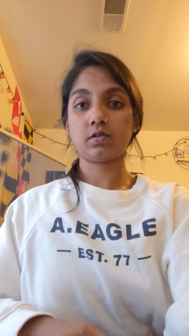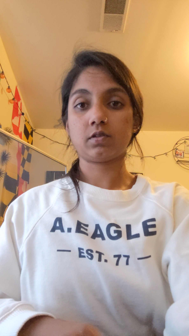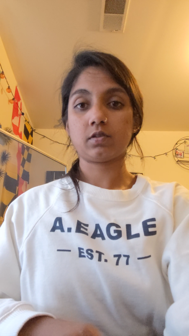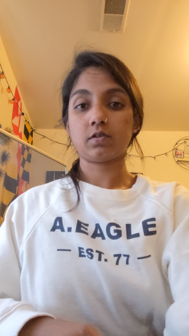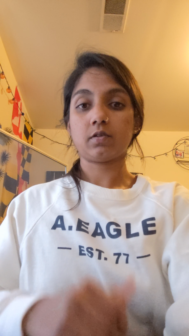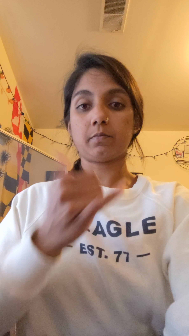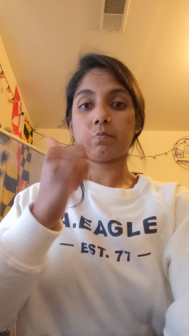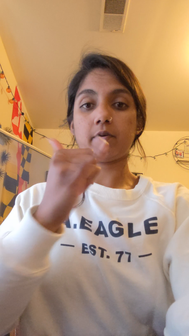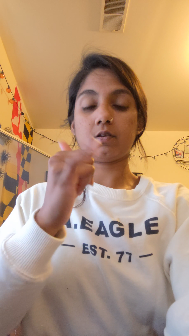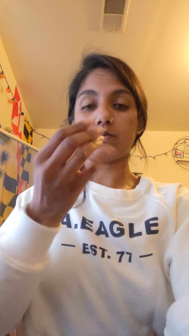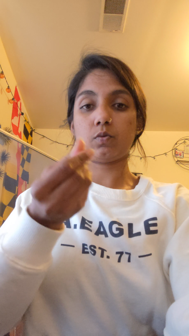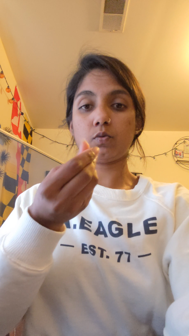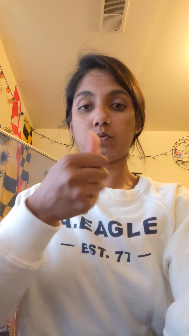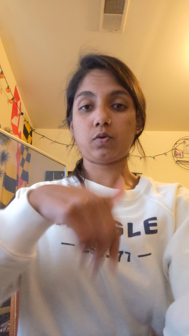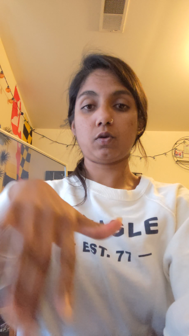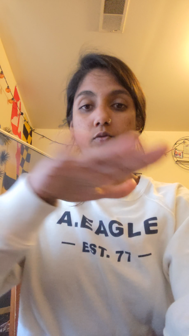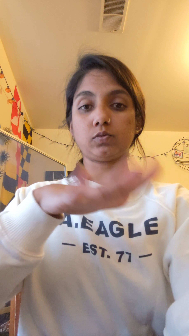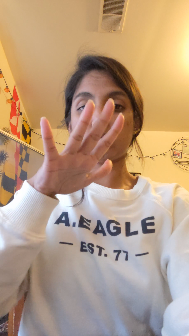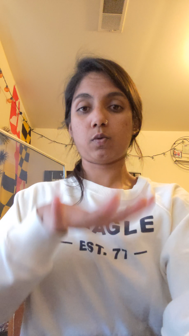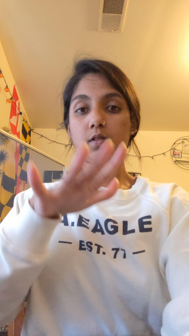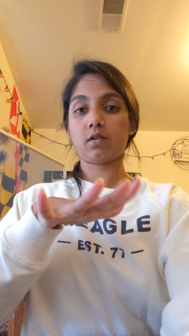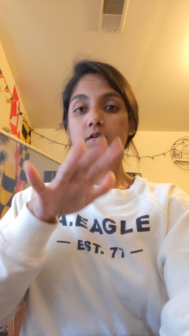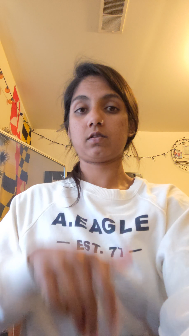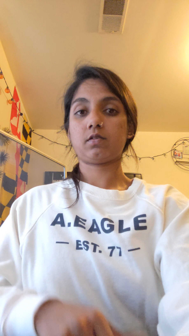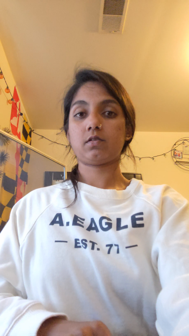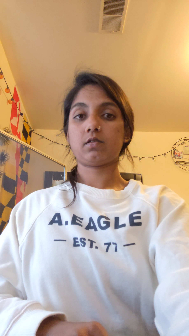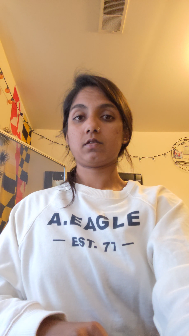playground